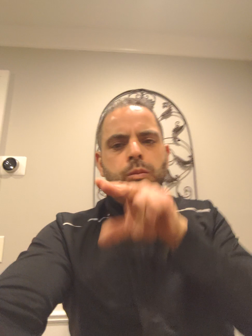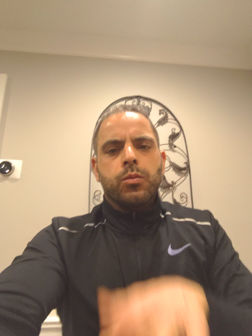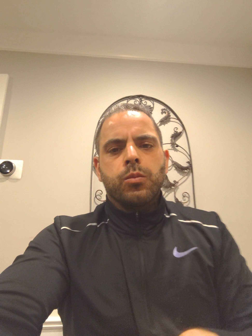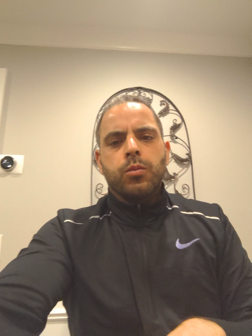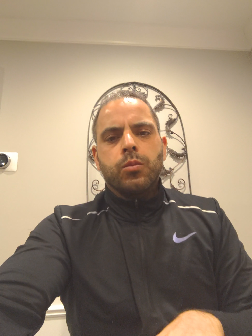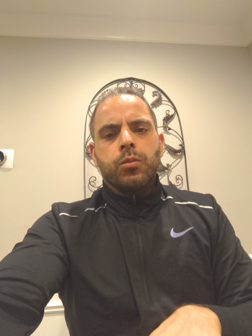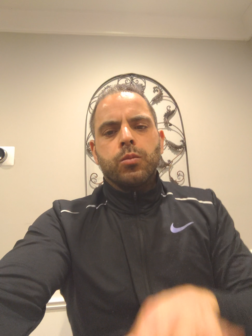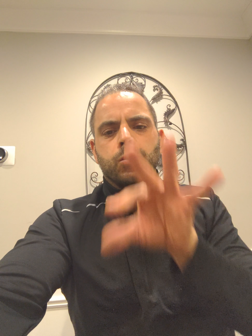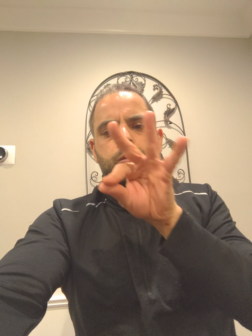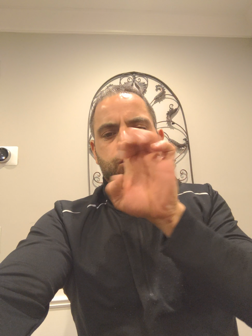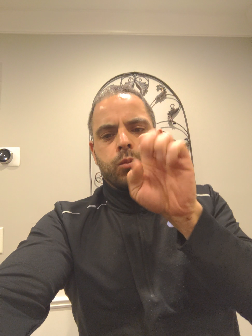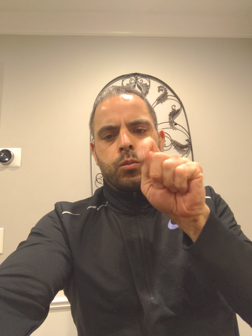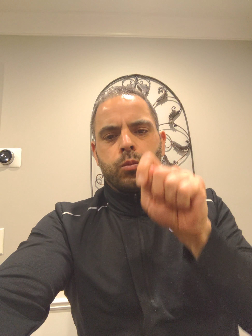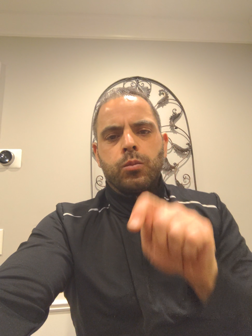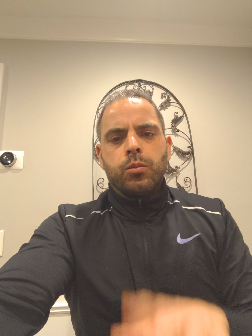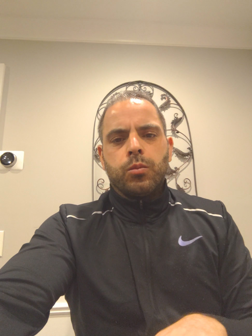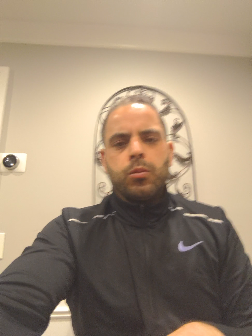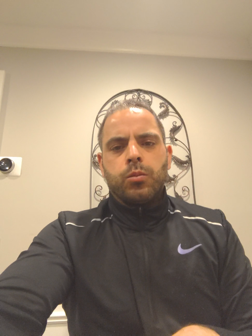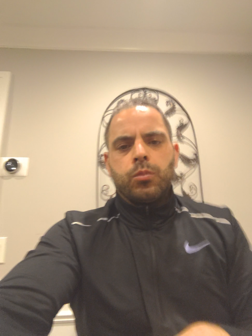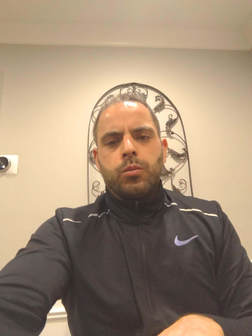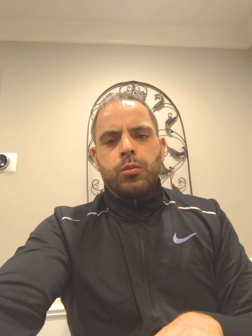feet